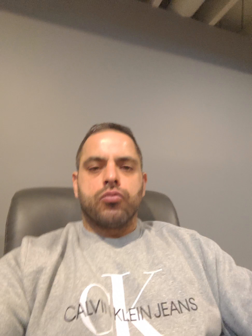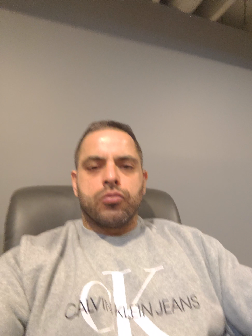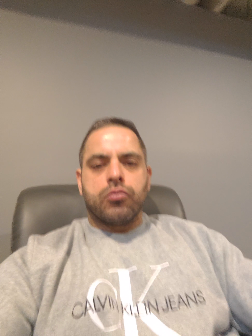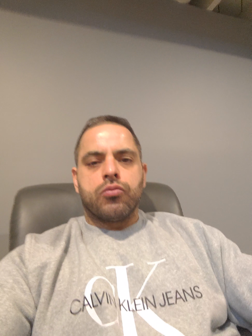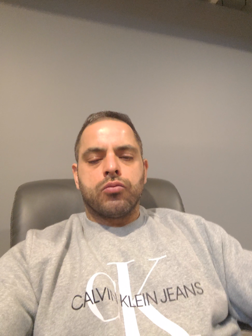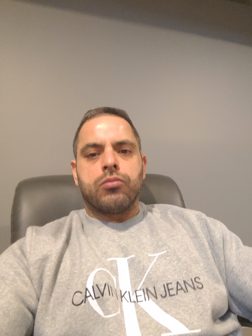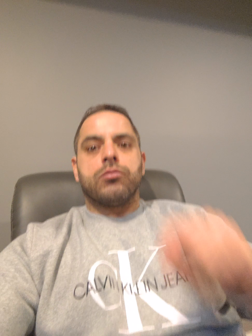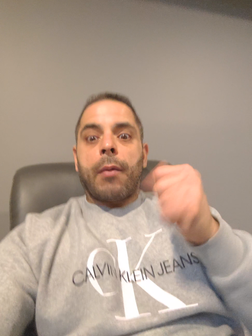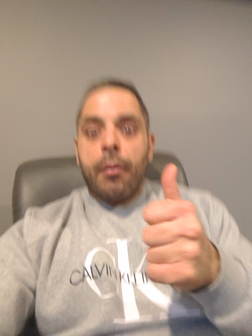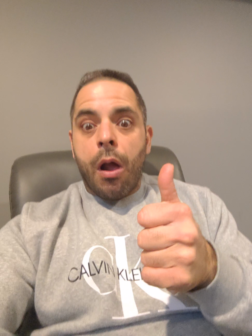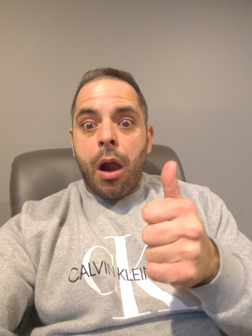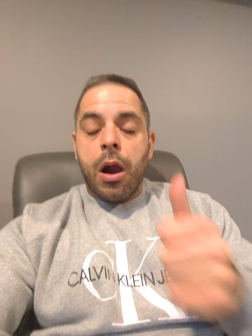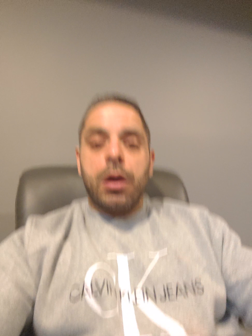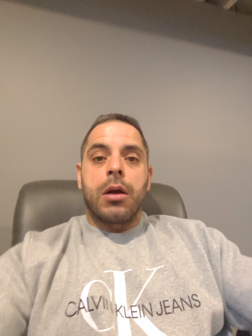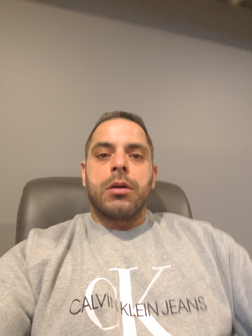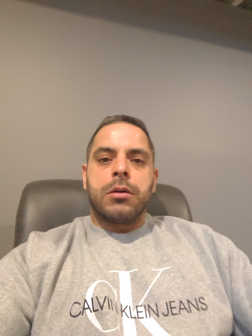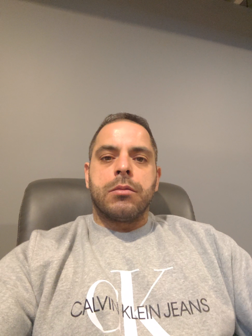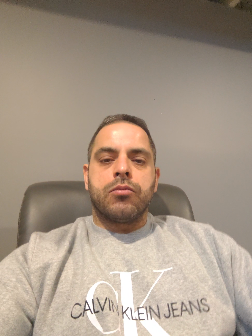fast